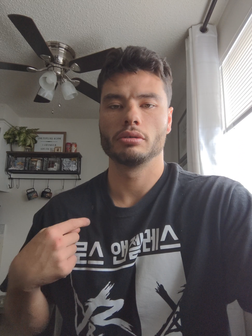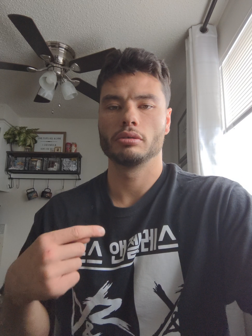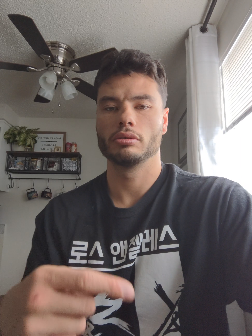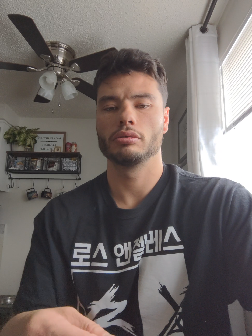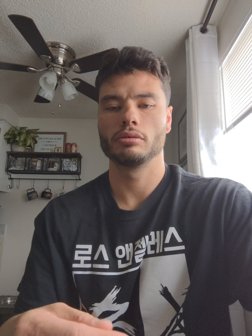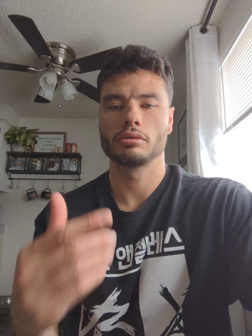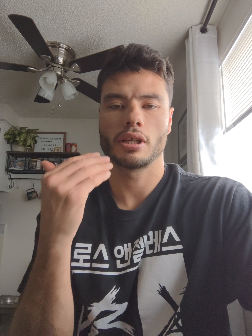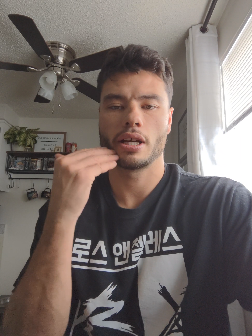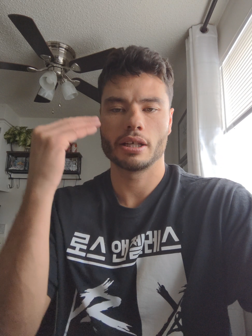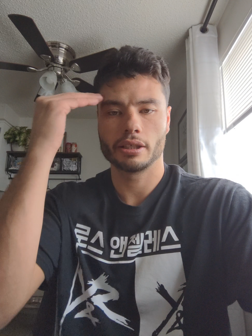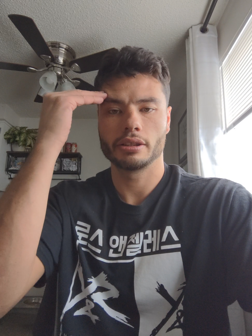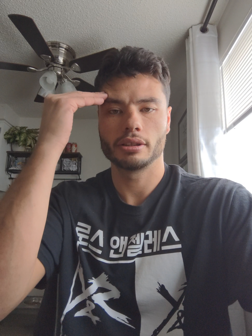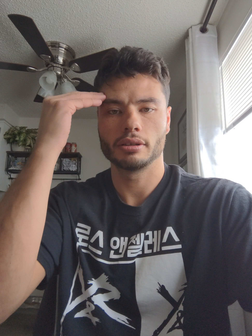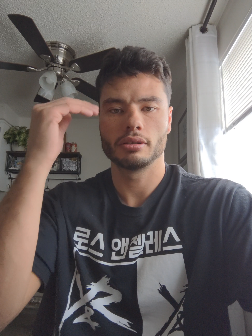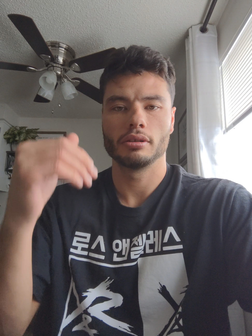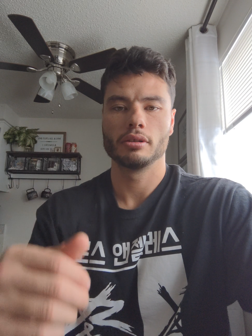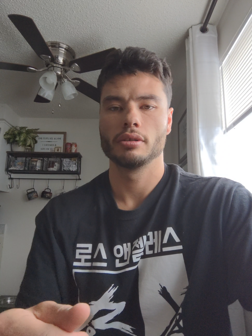head